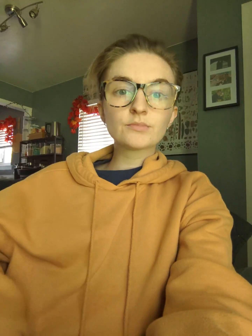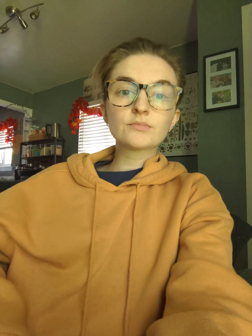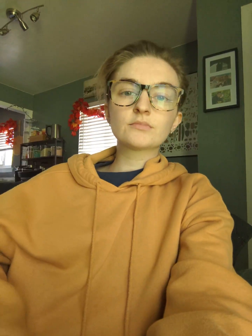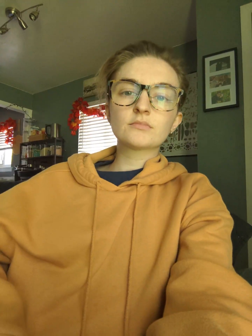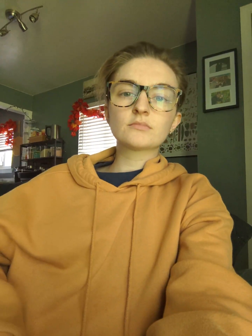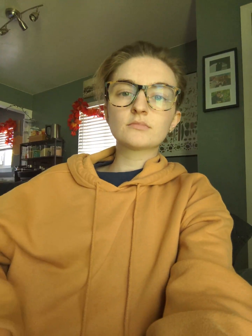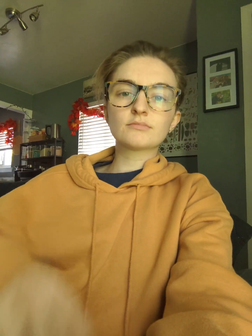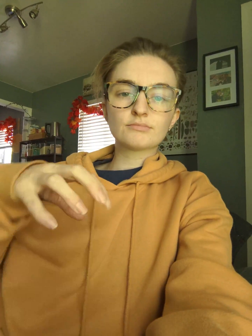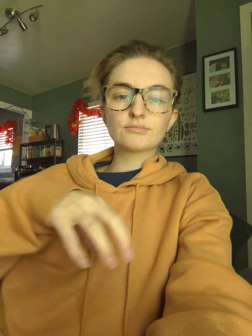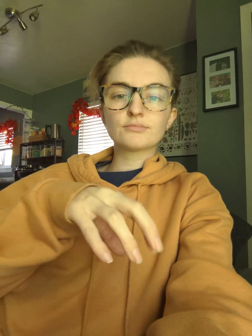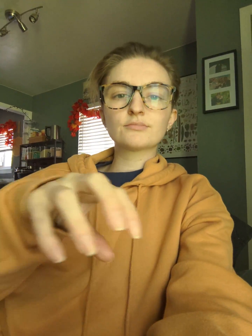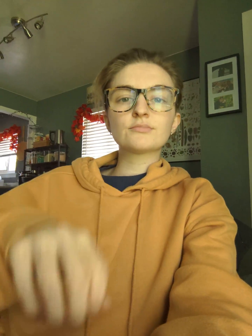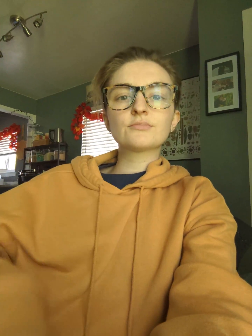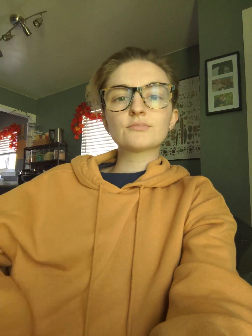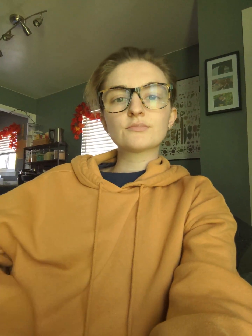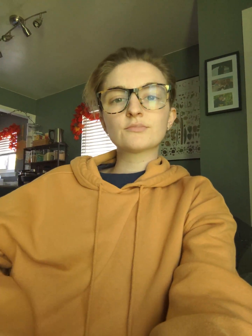block